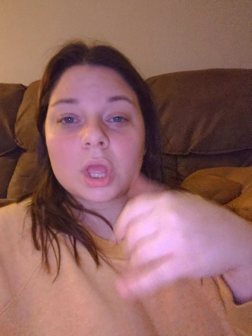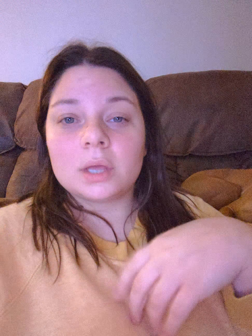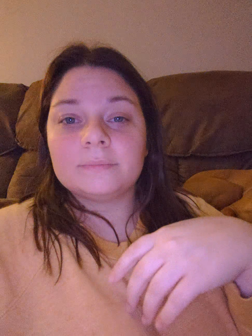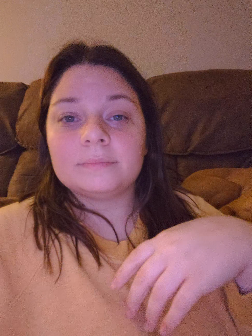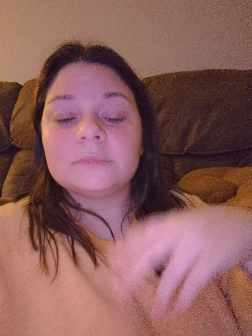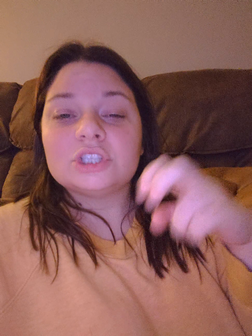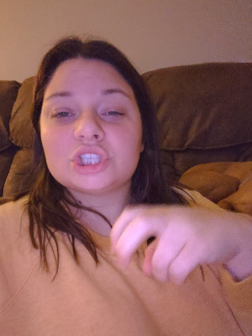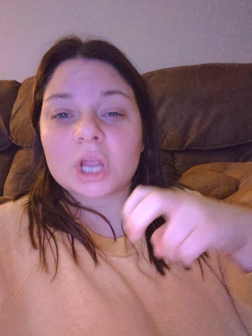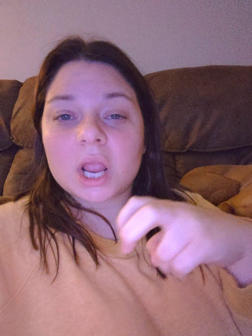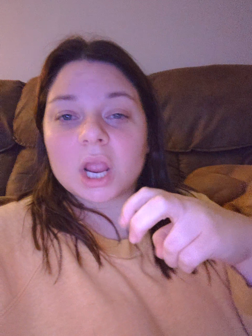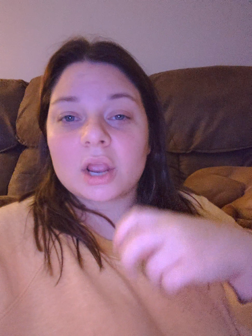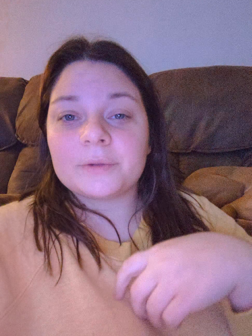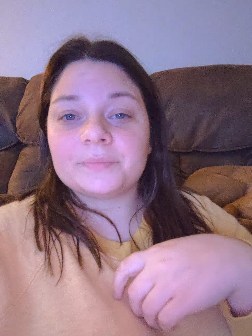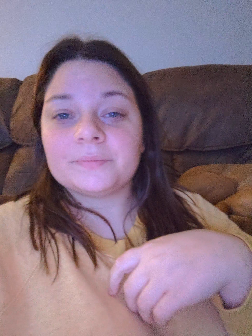chair